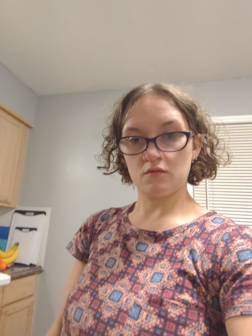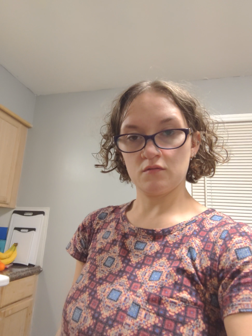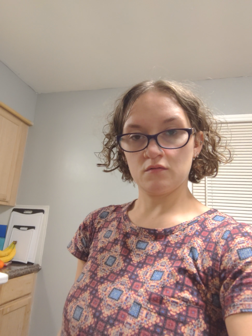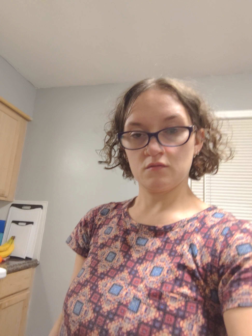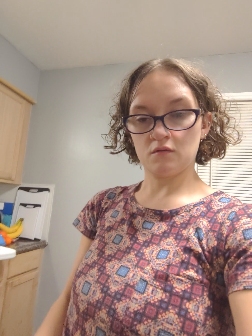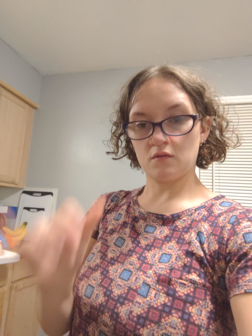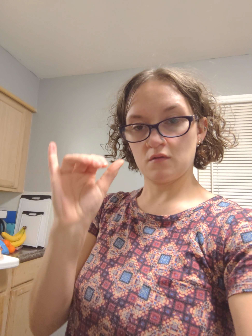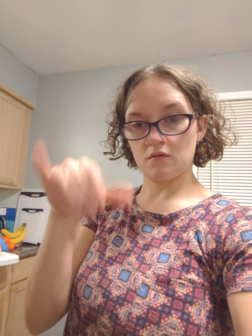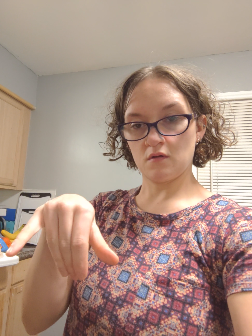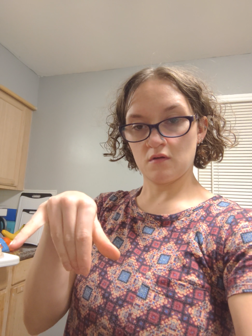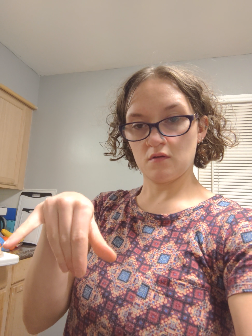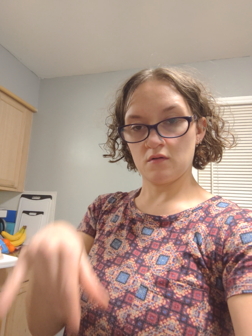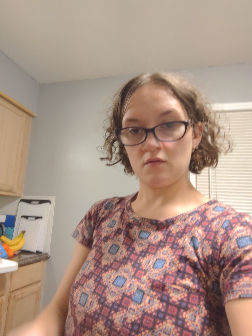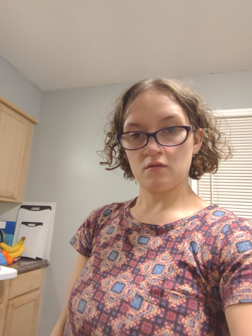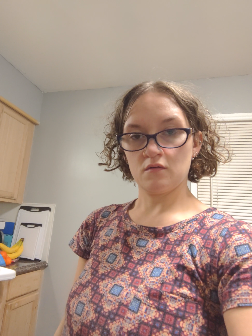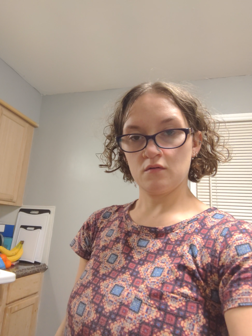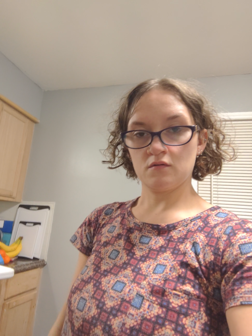that